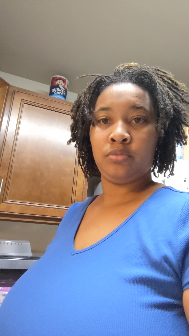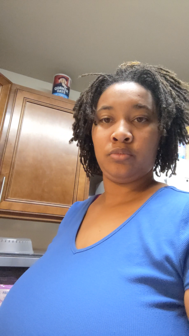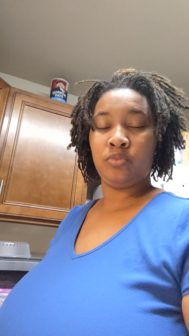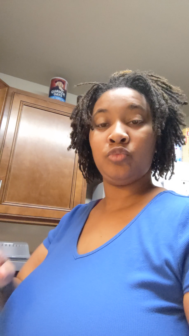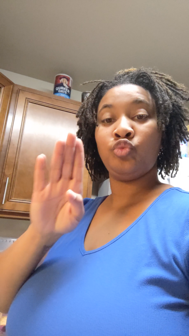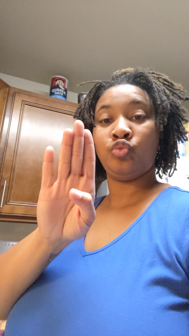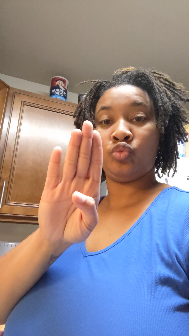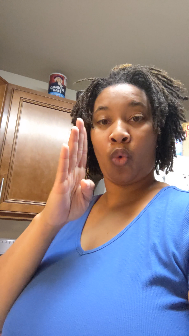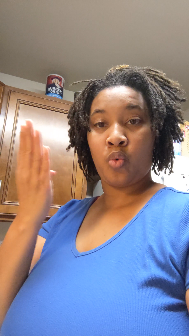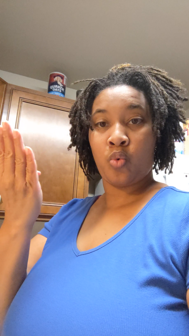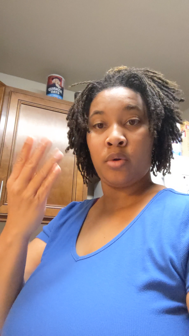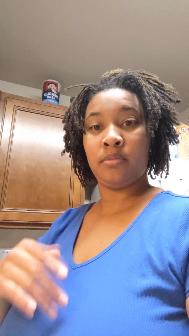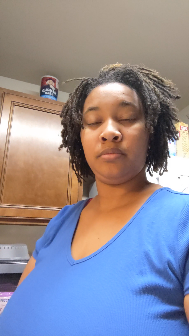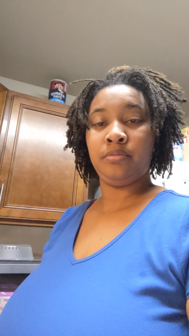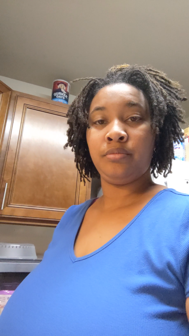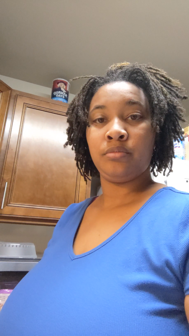door